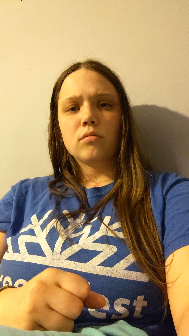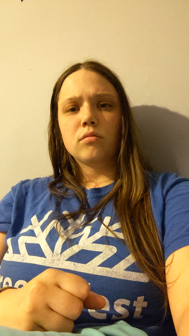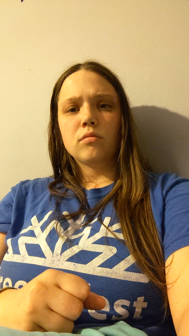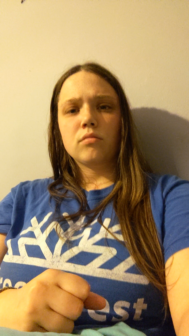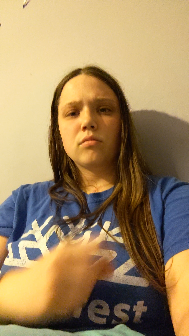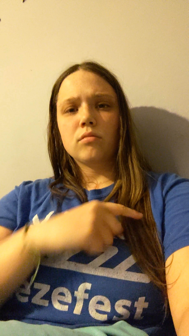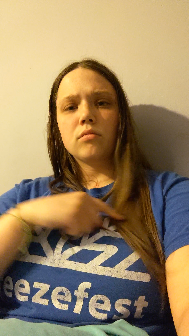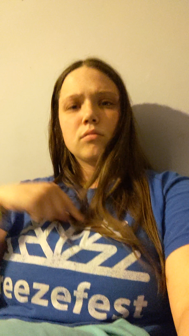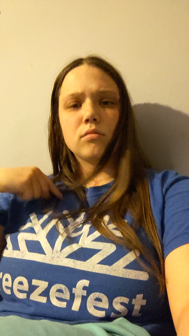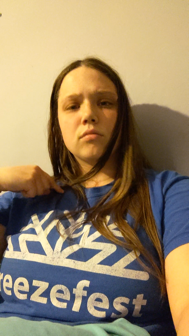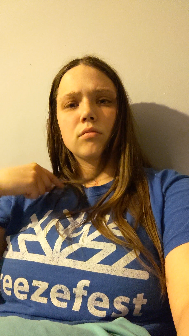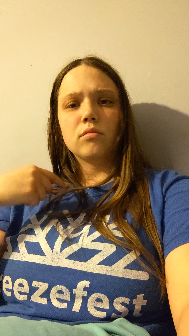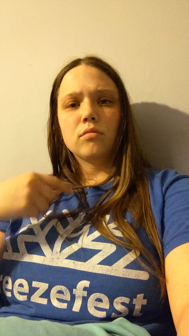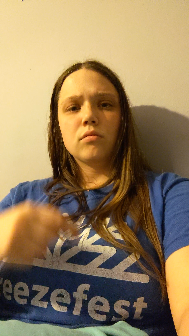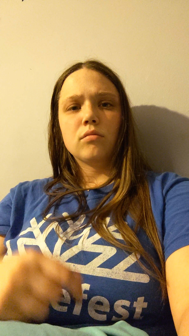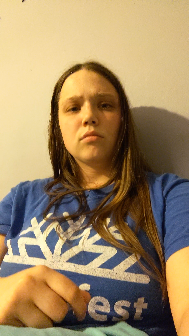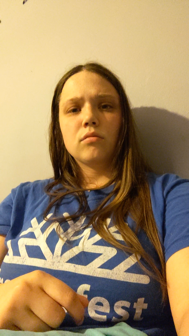bib